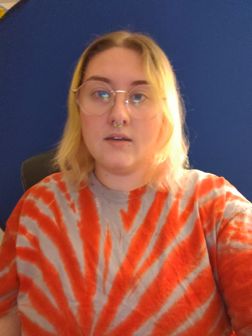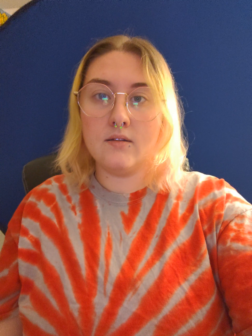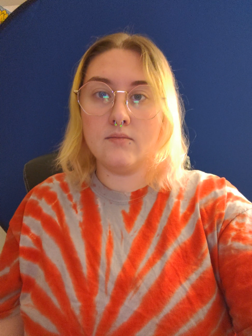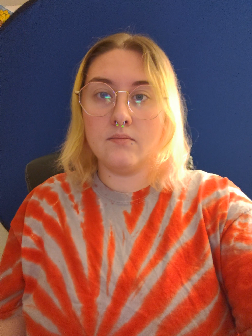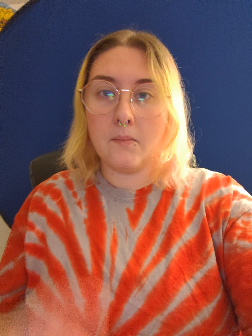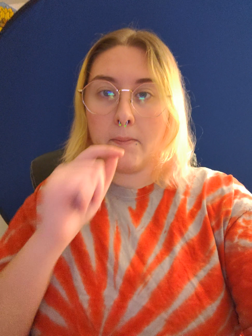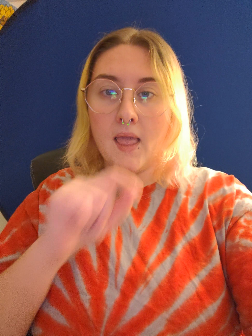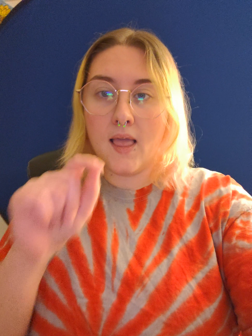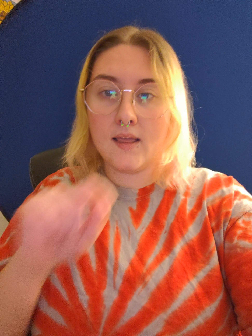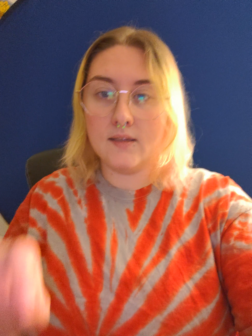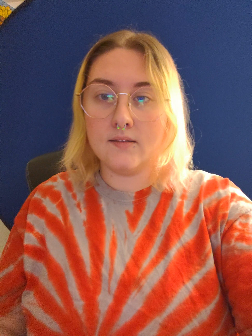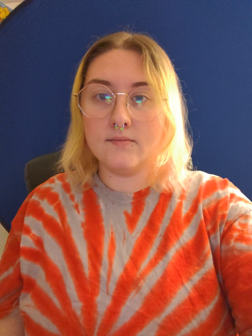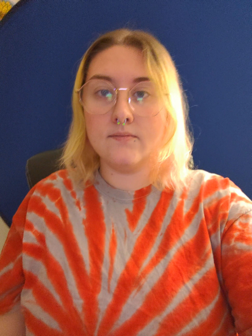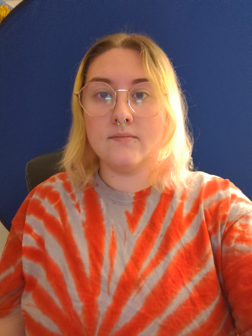pen